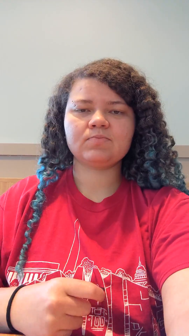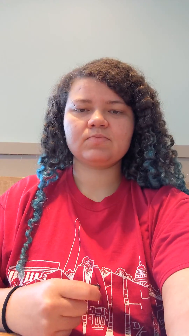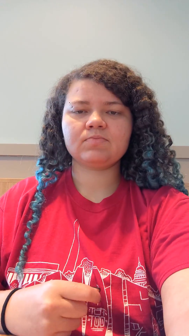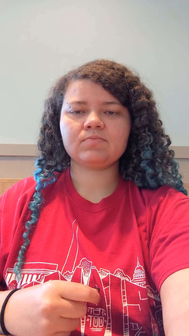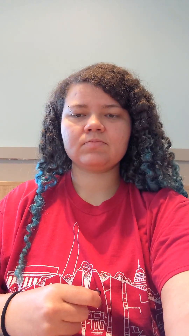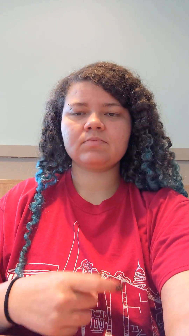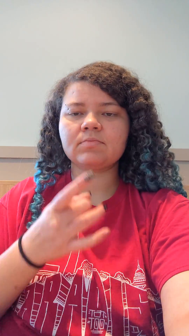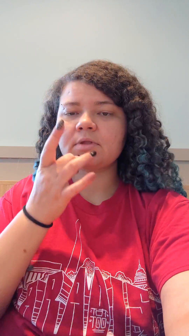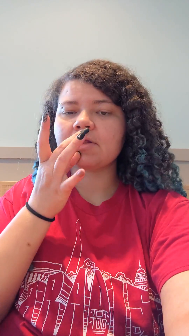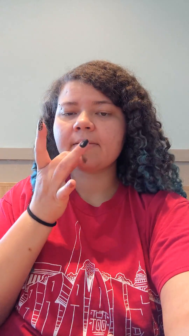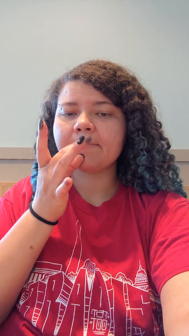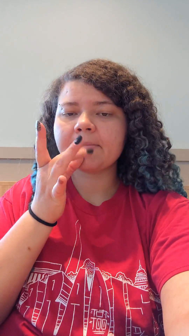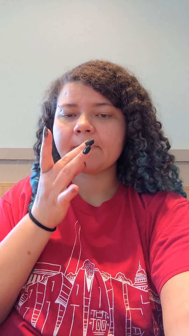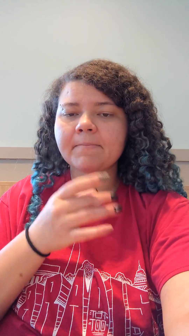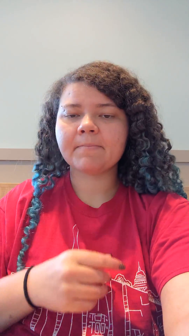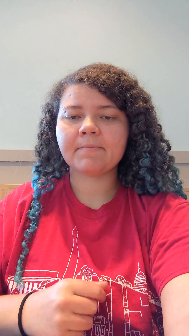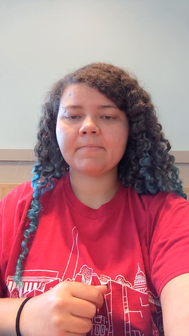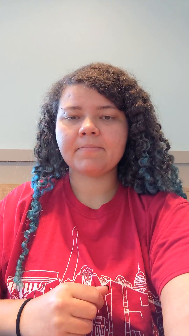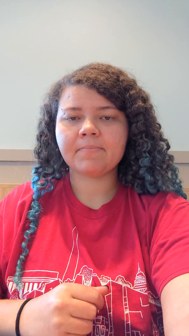light bulb